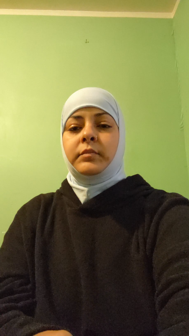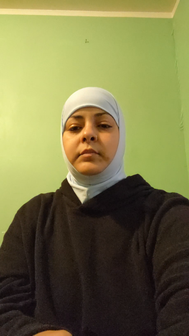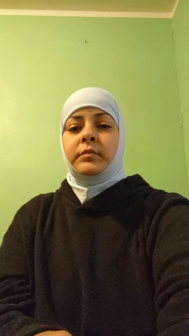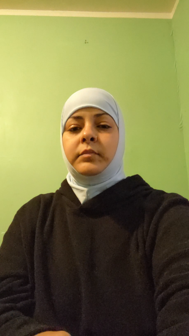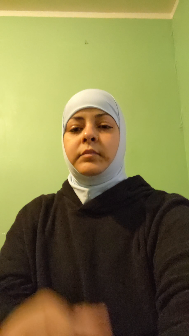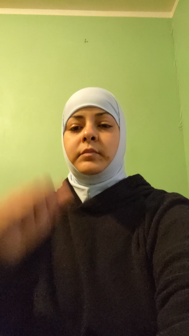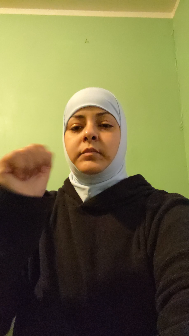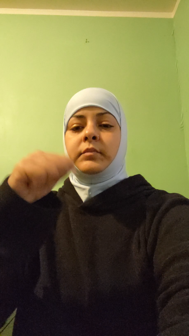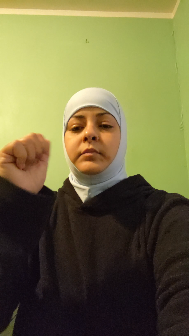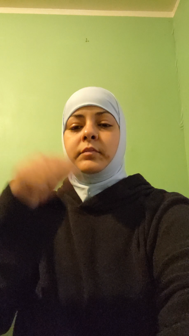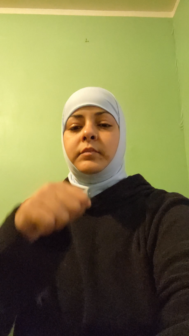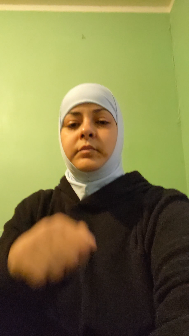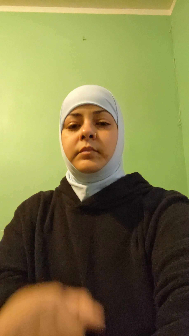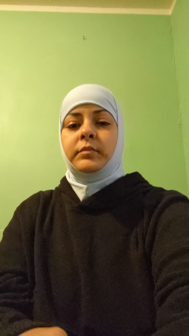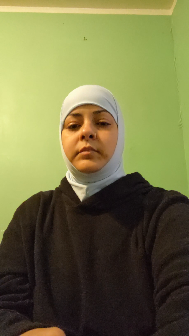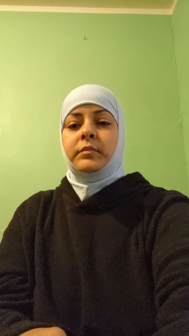rock